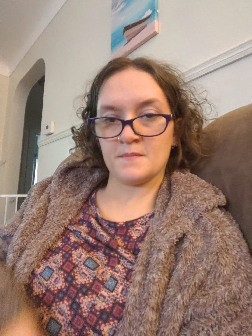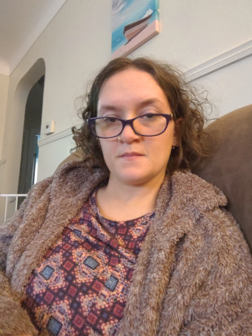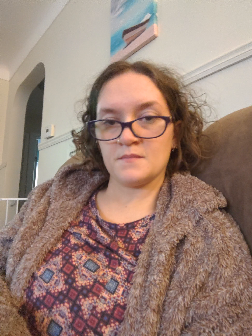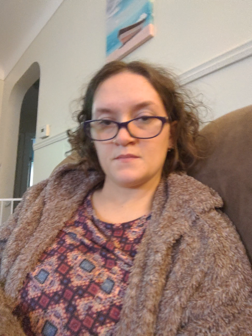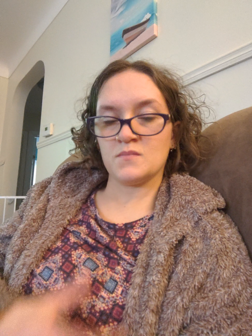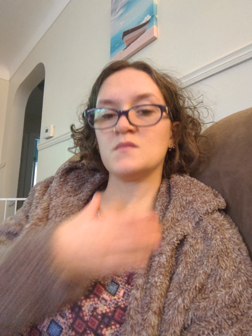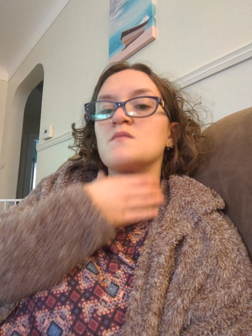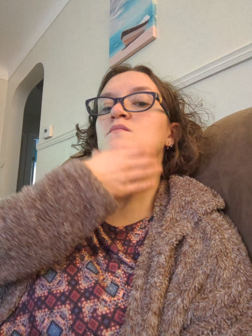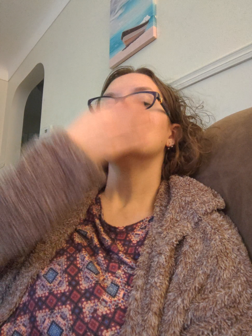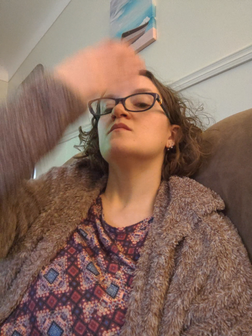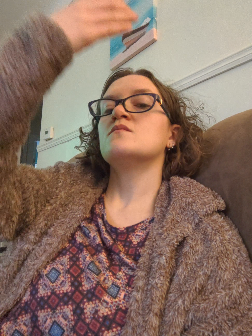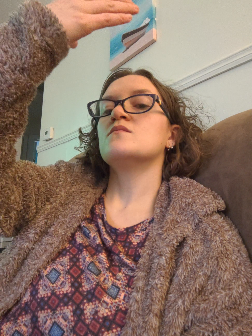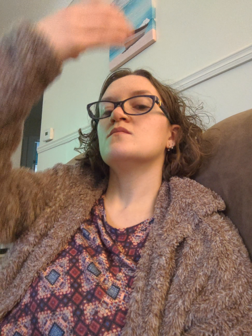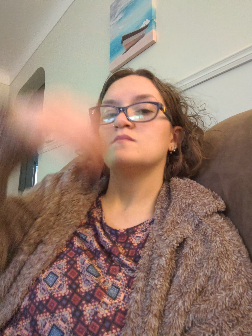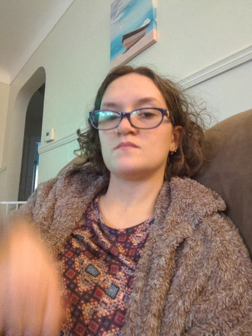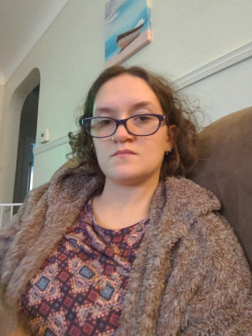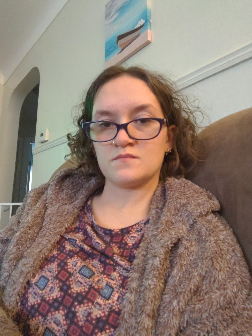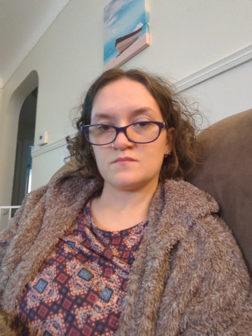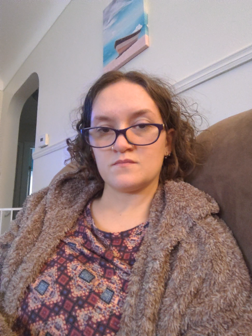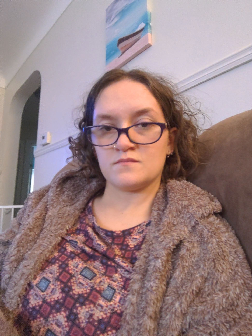giraffe